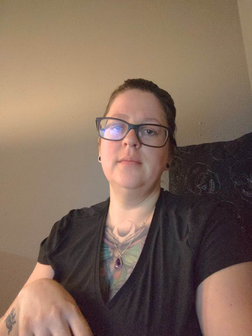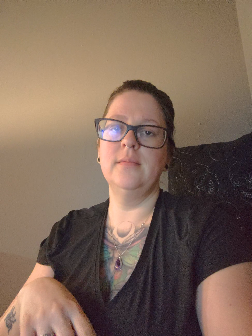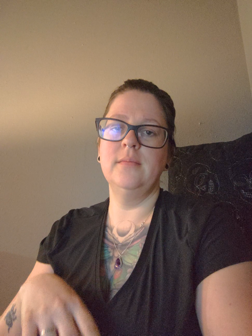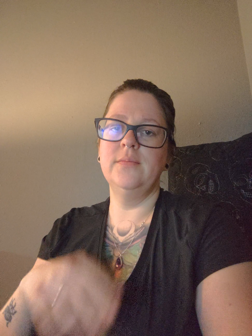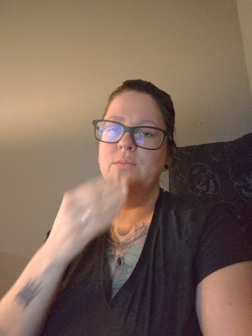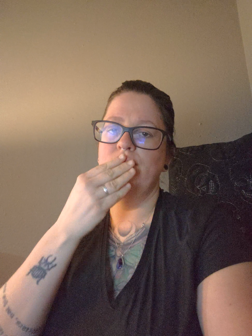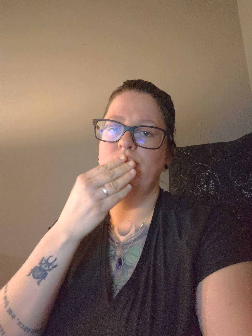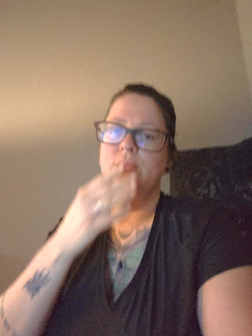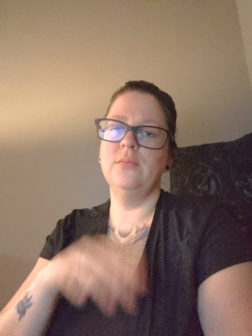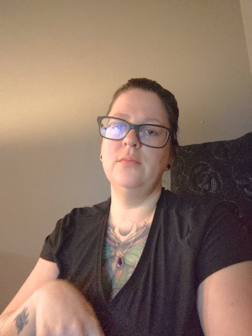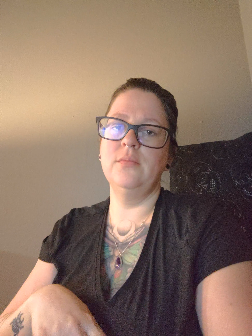food